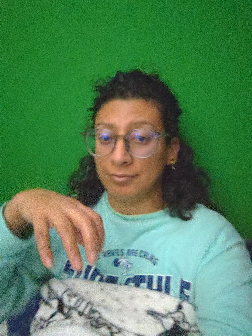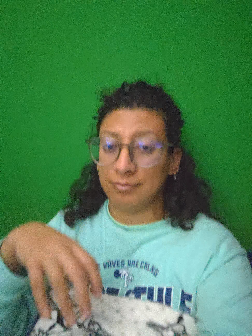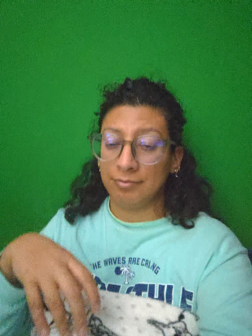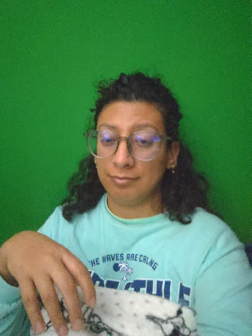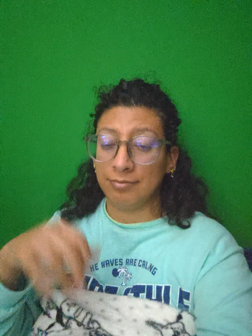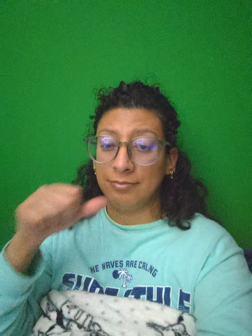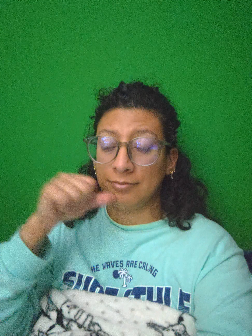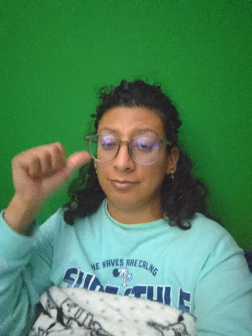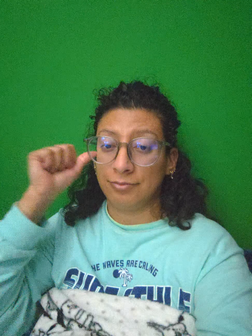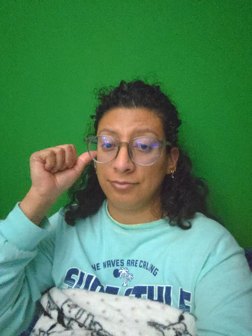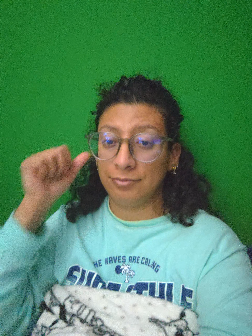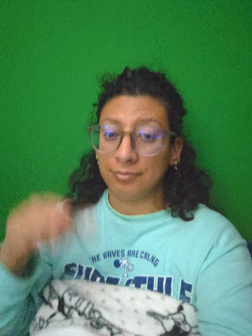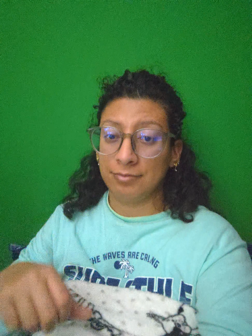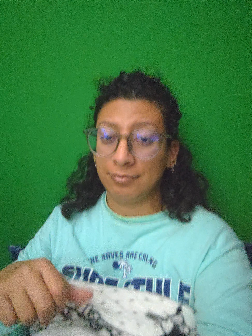yesterday